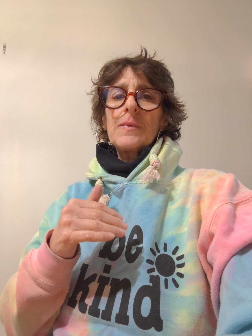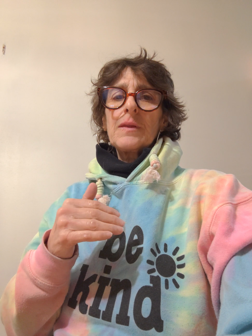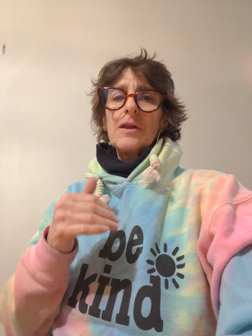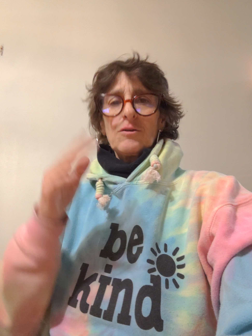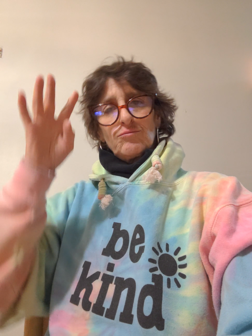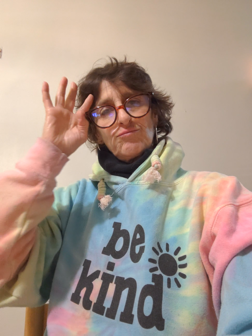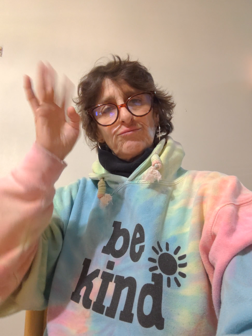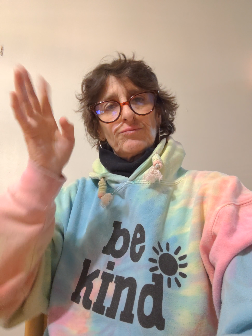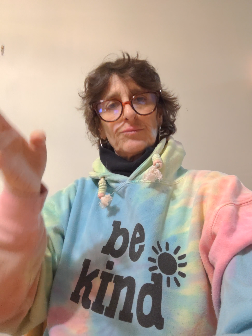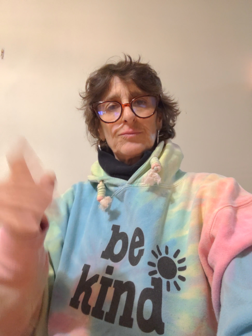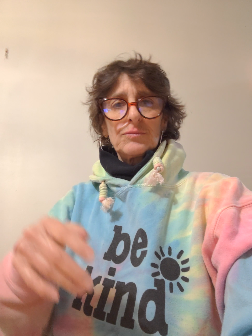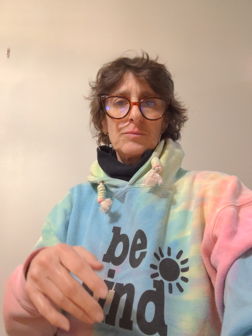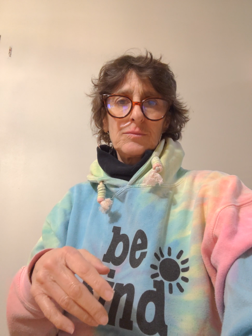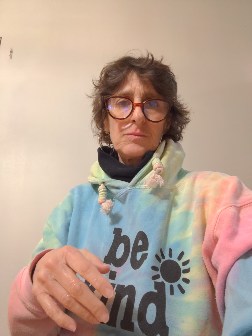pretend